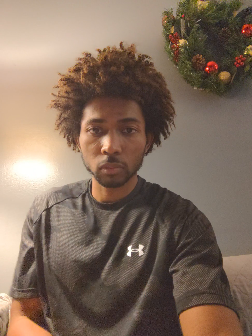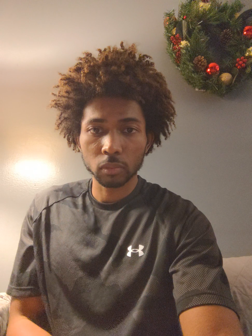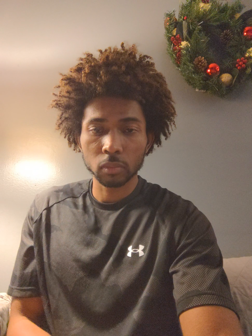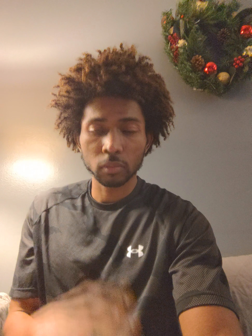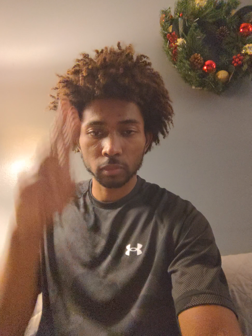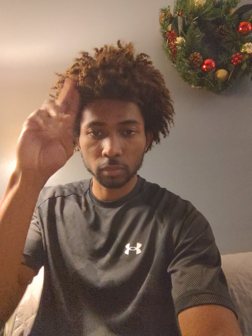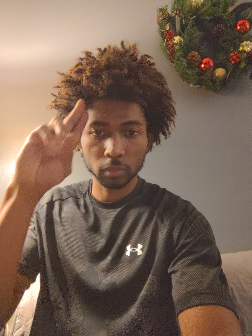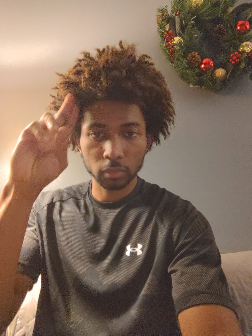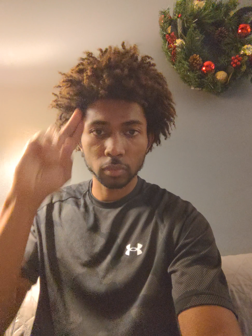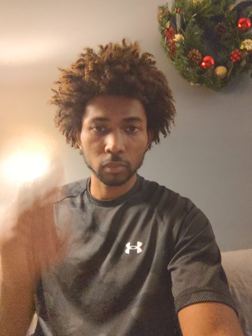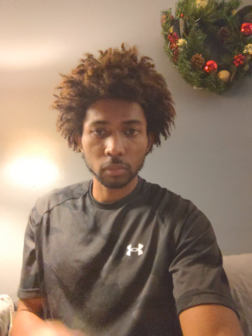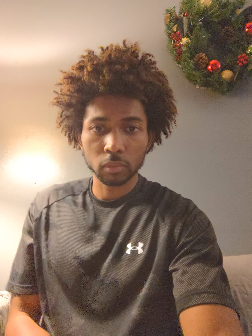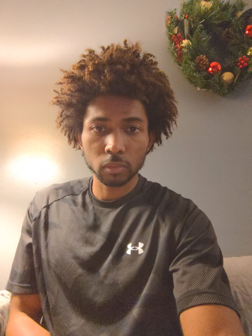uncle